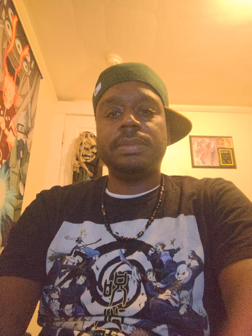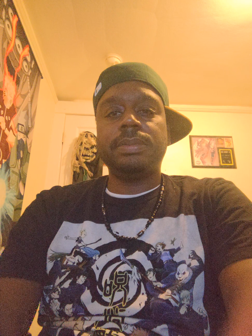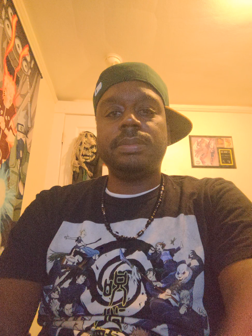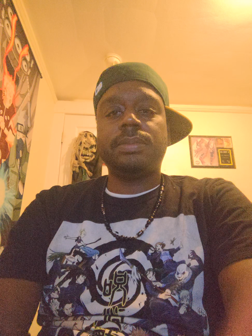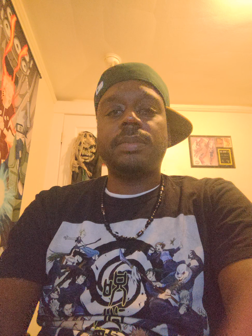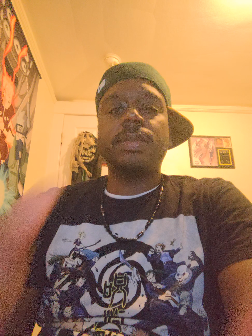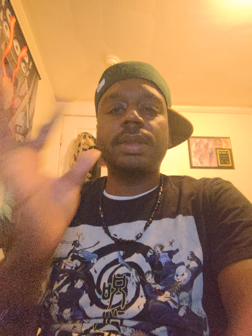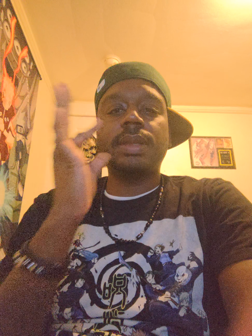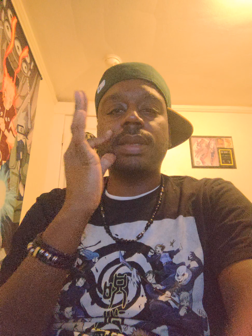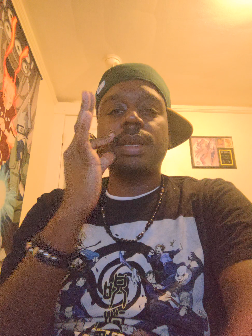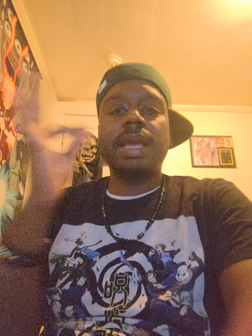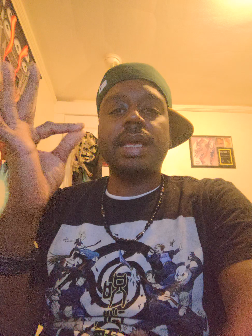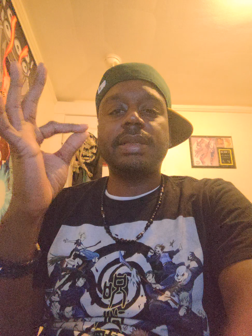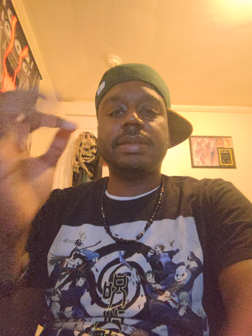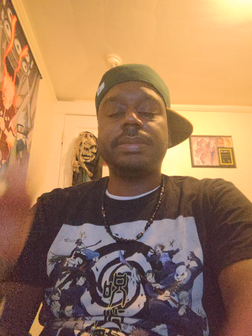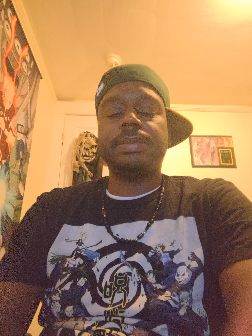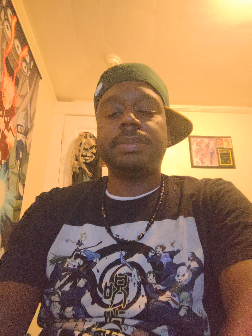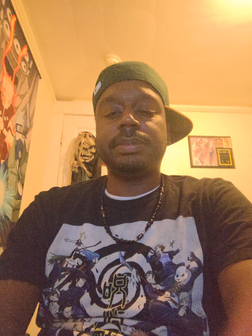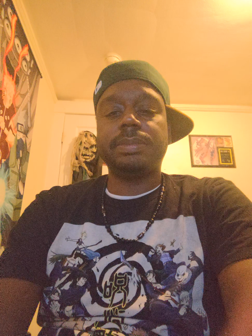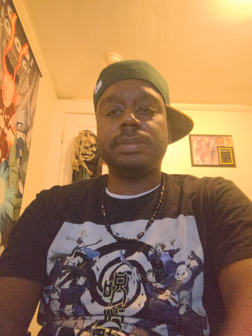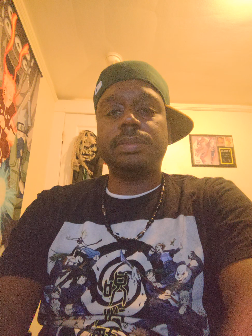cat